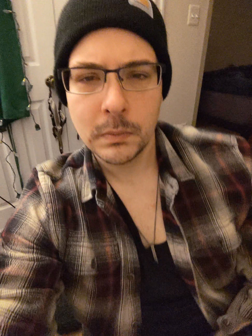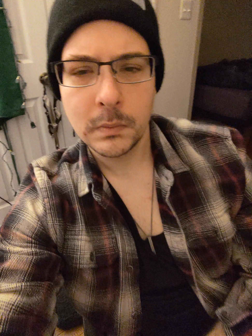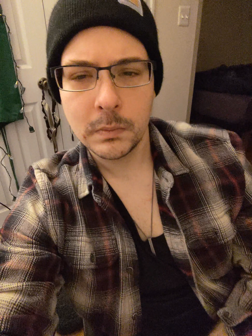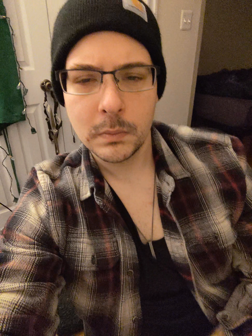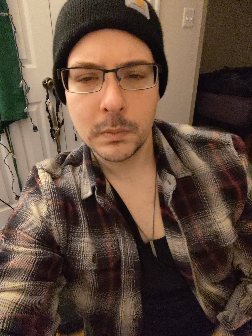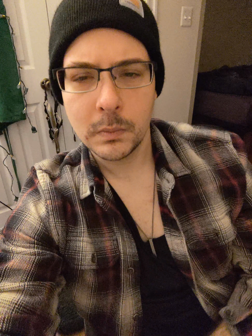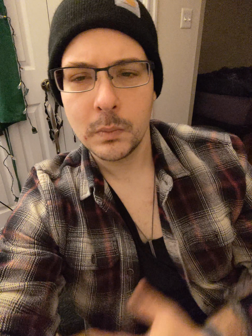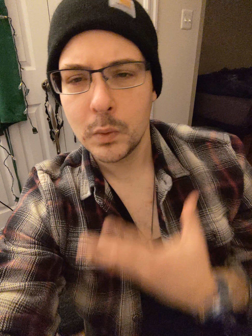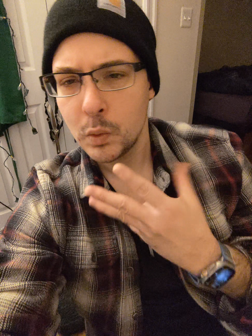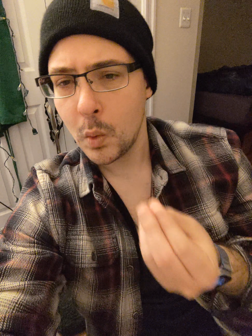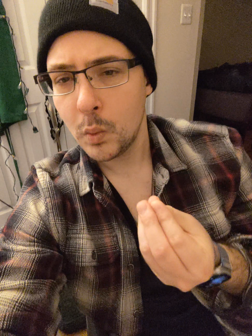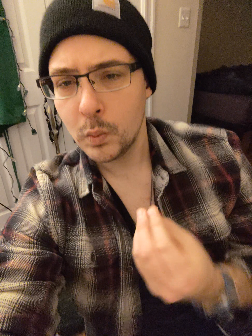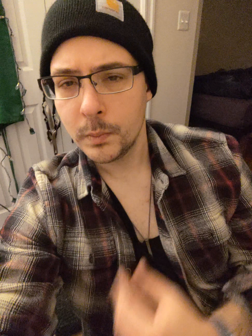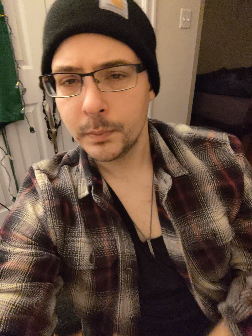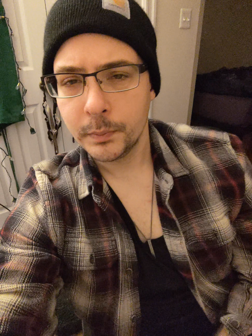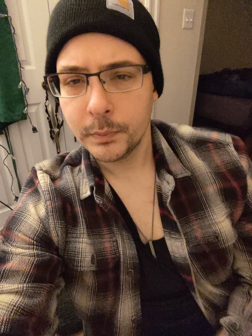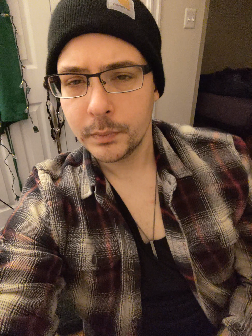go